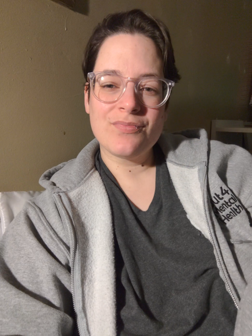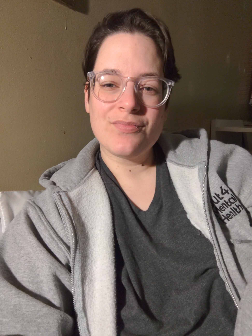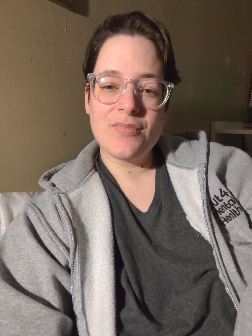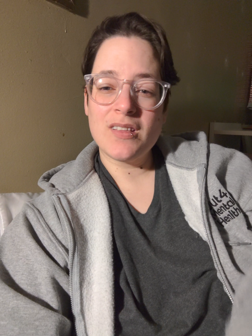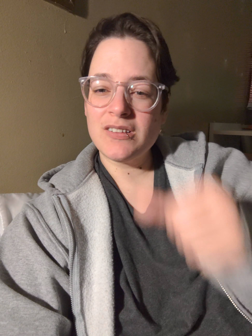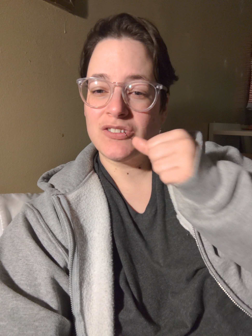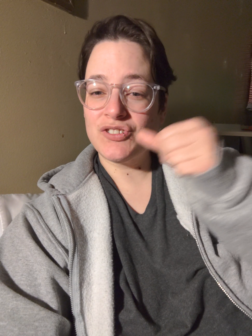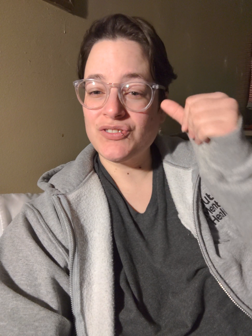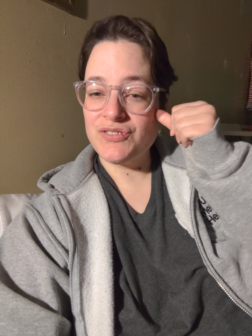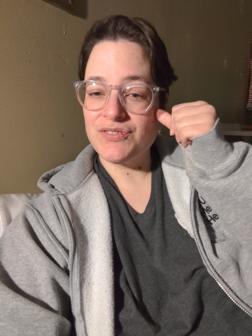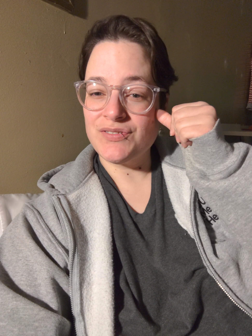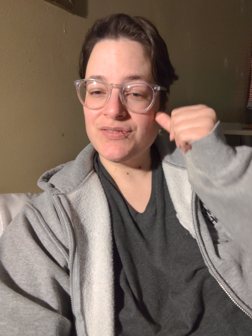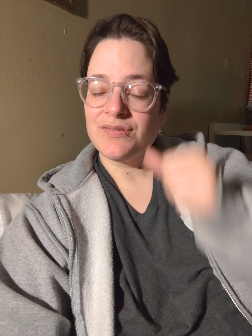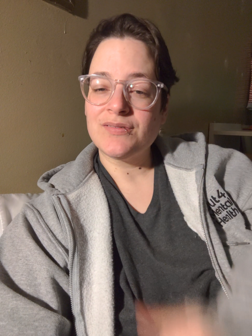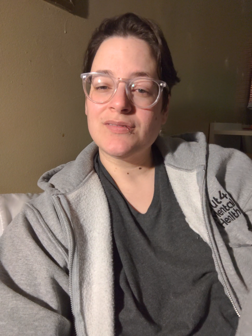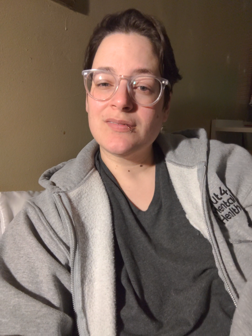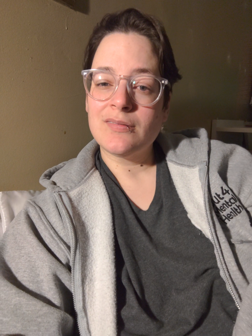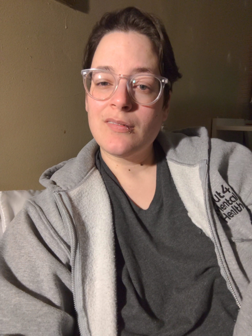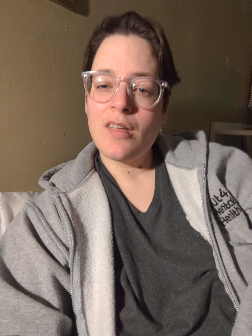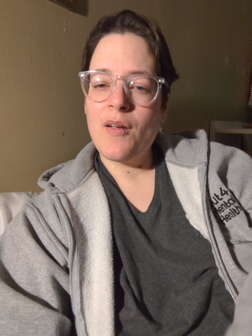yesterday